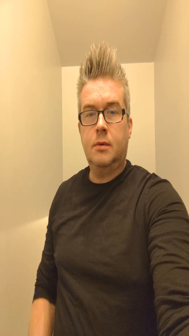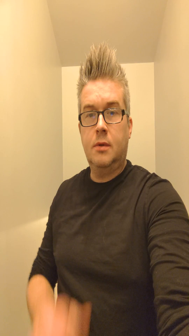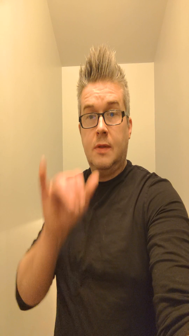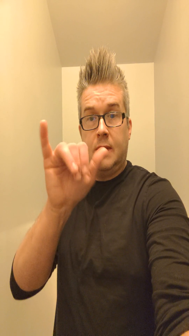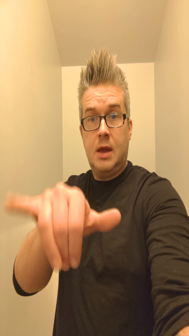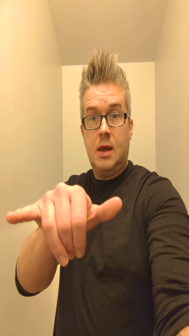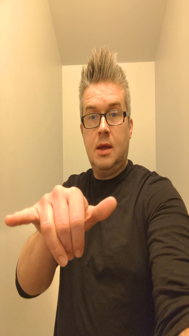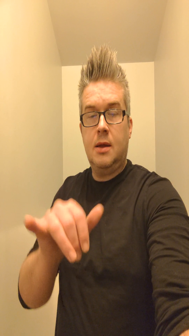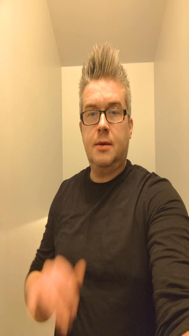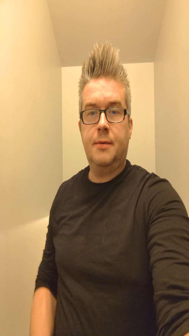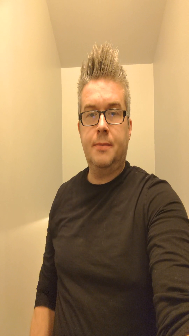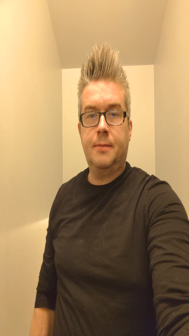that